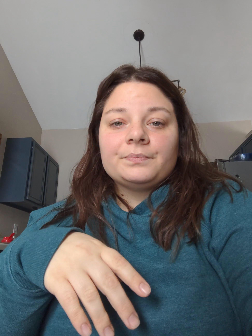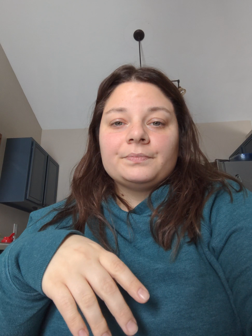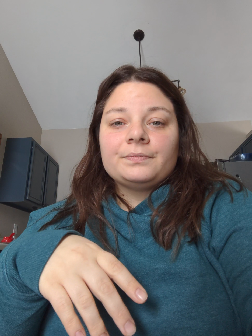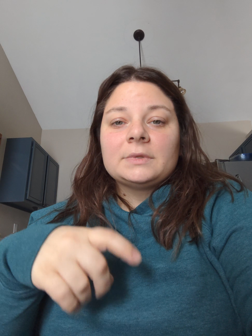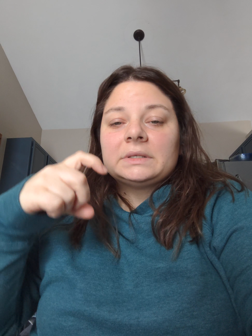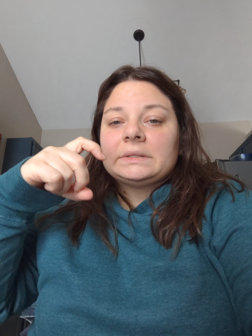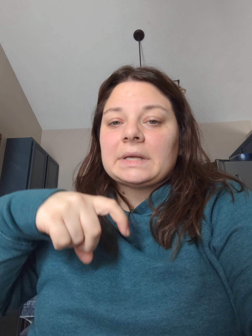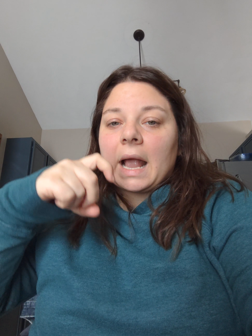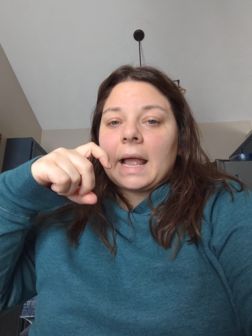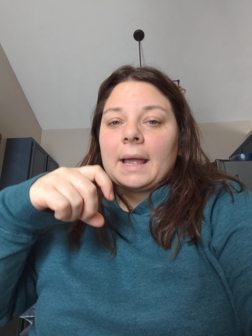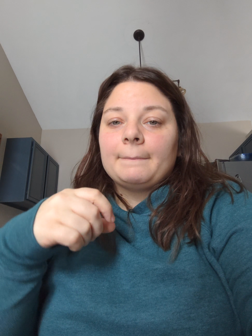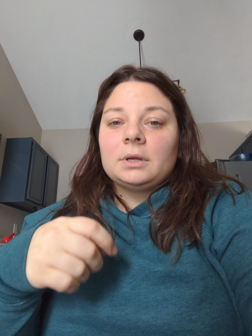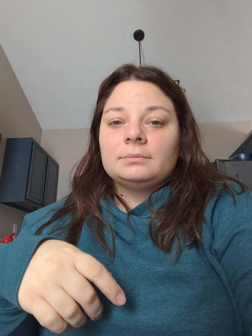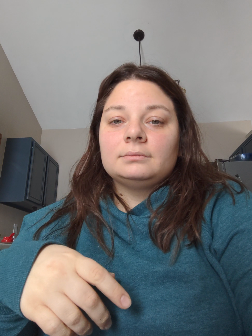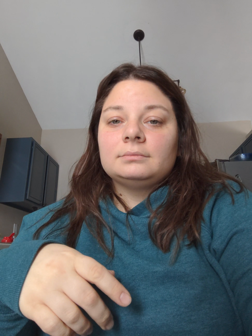time